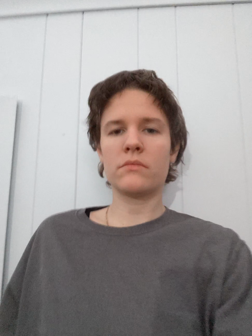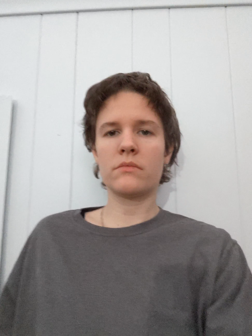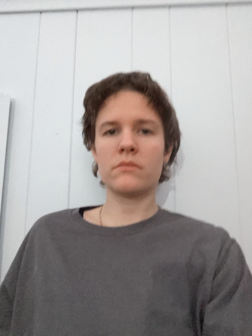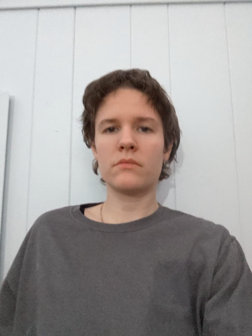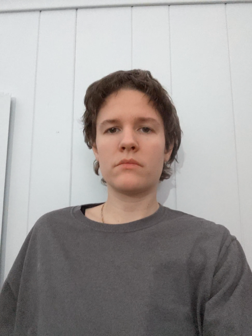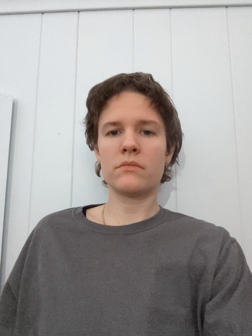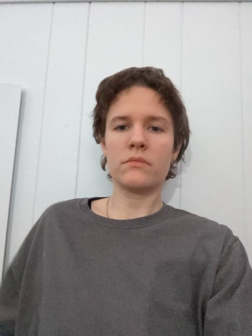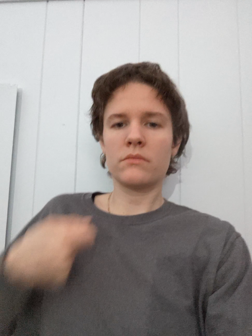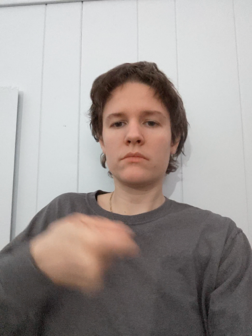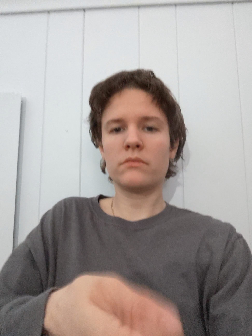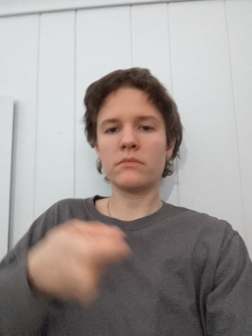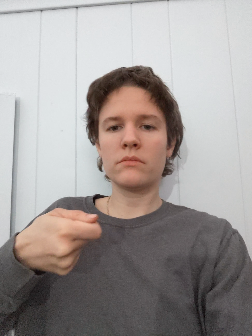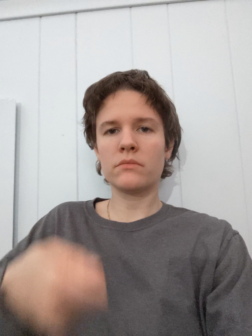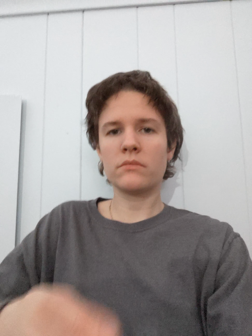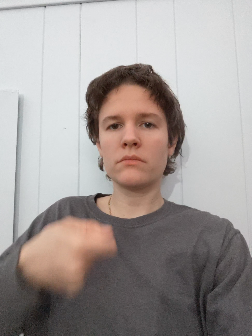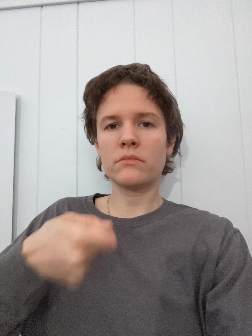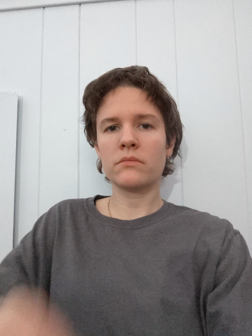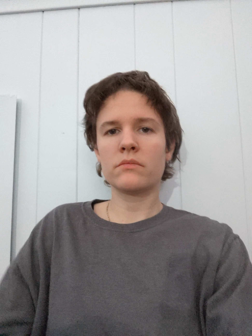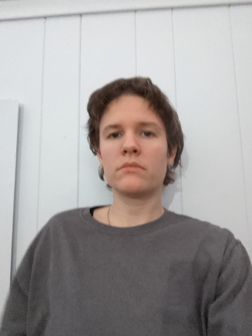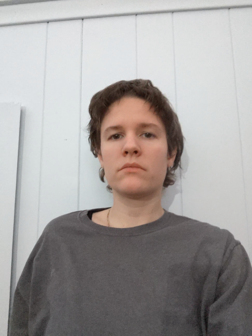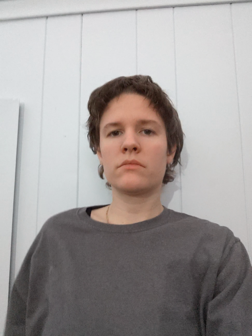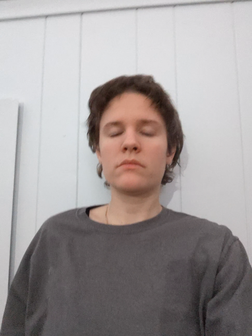vacuum